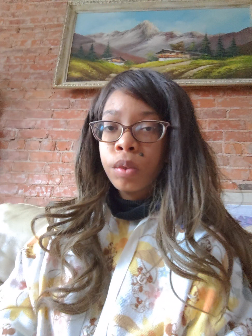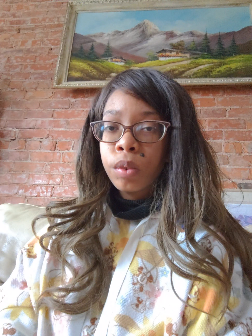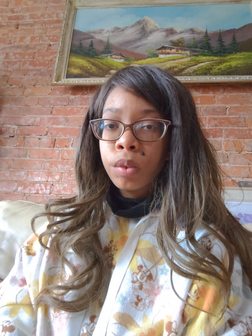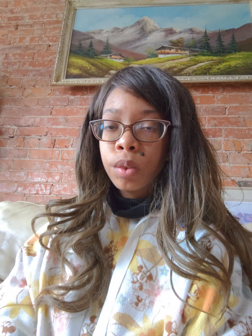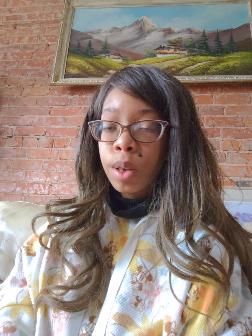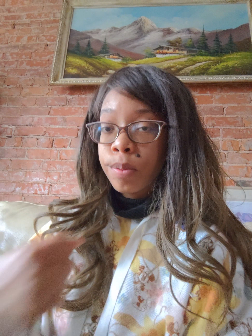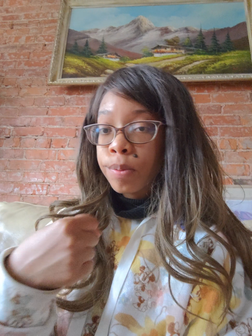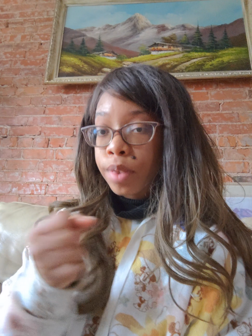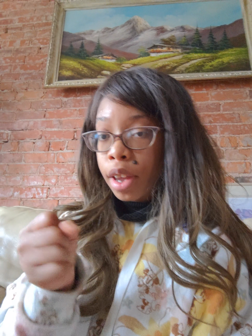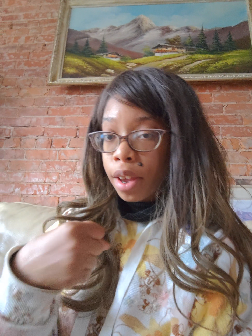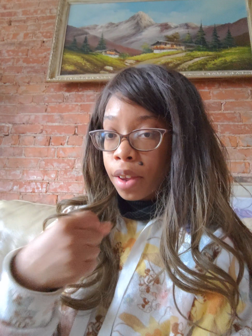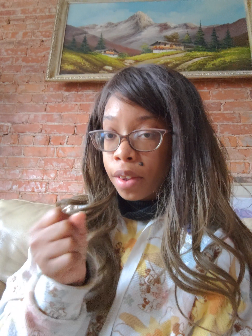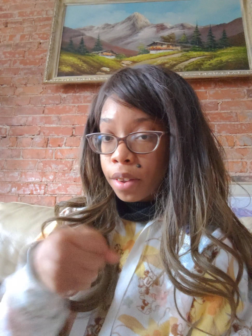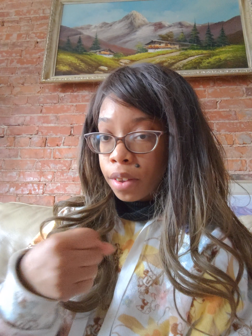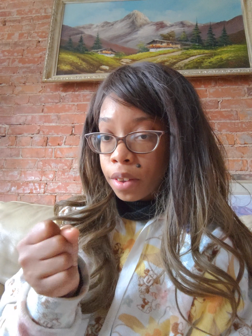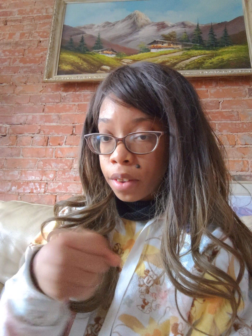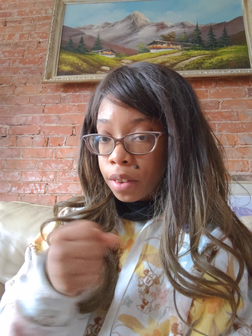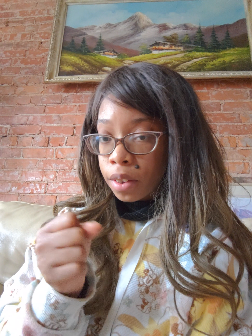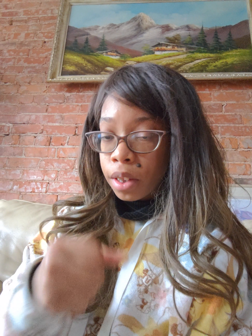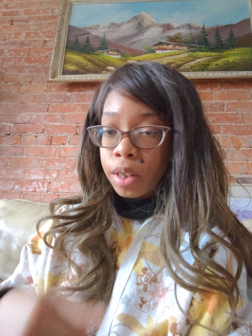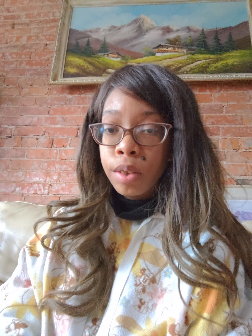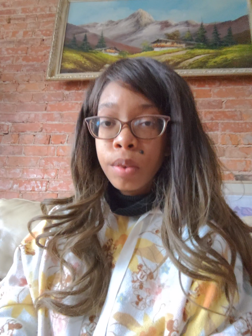make